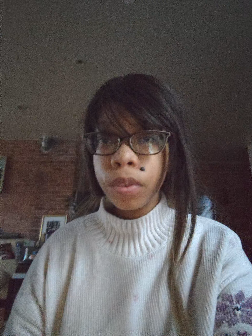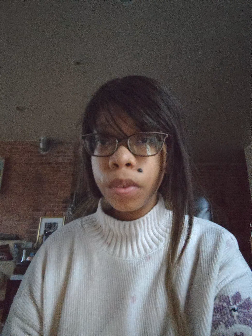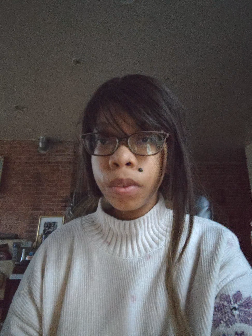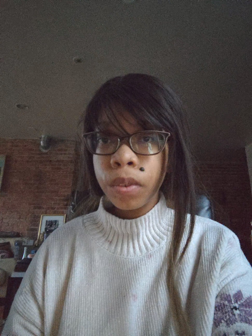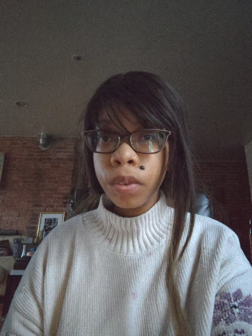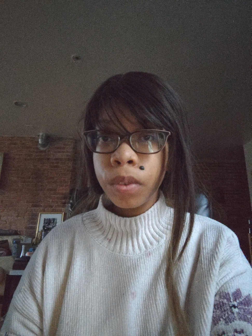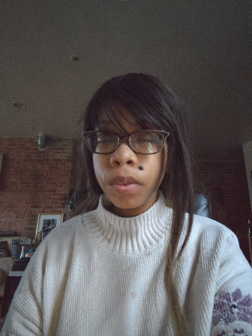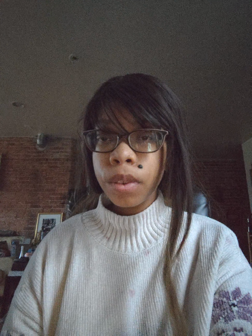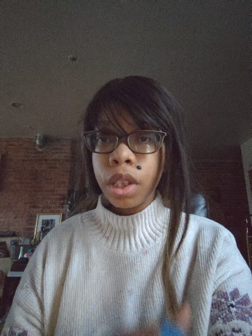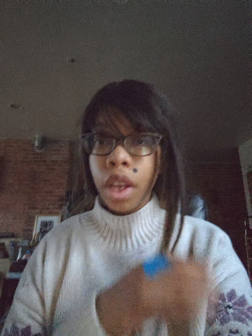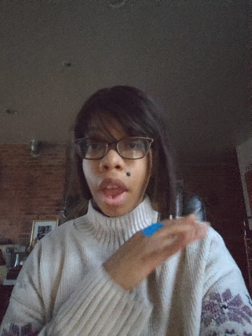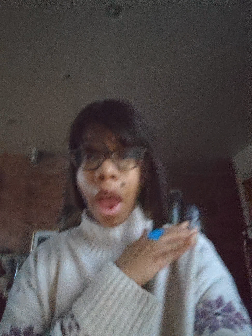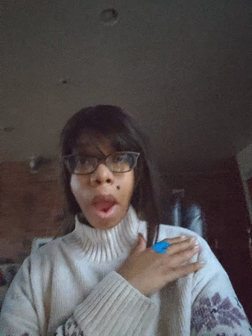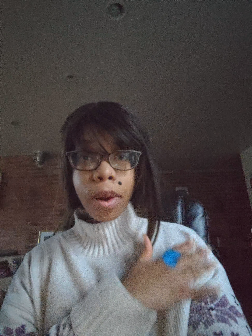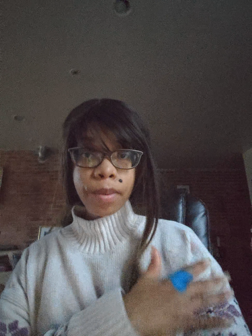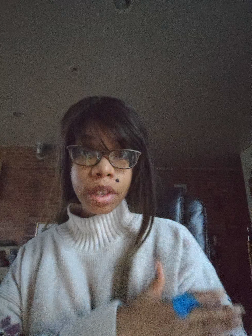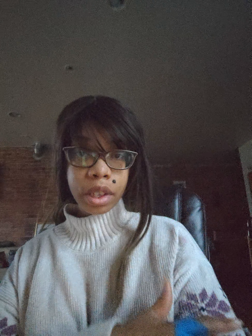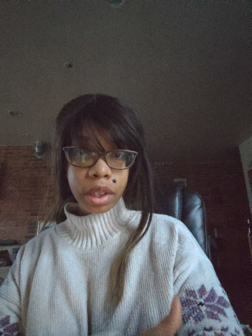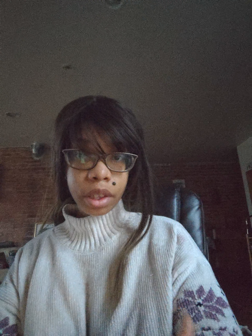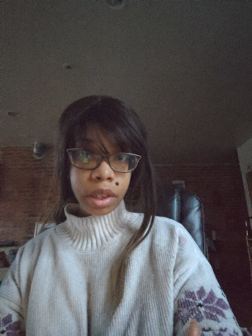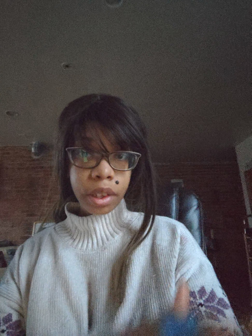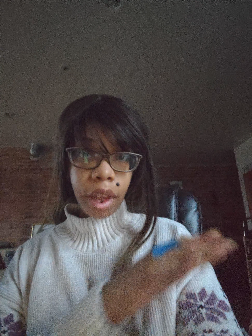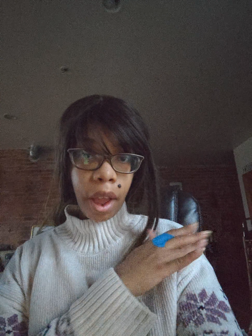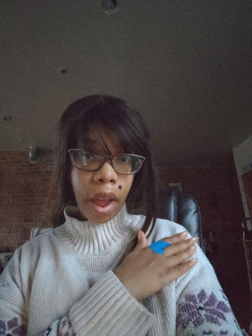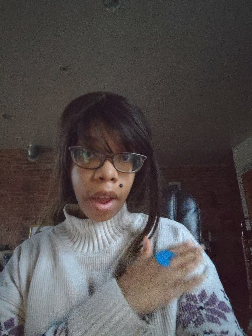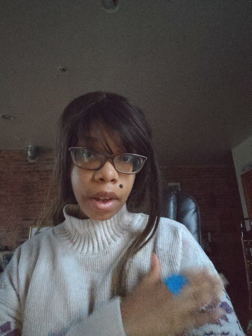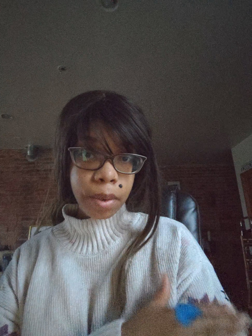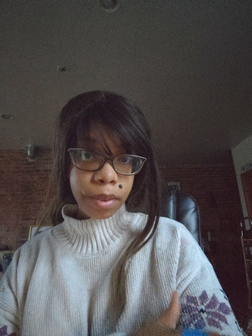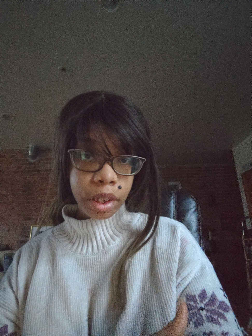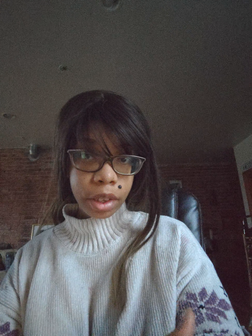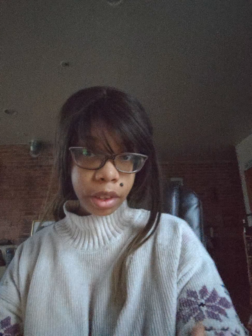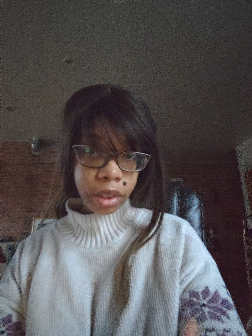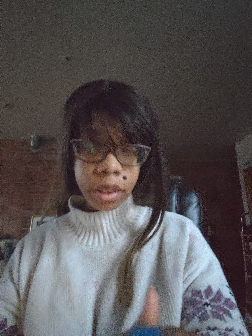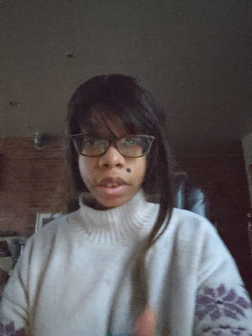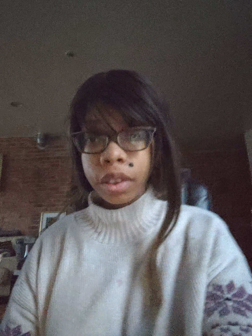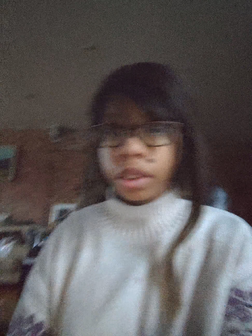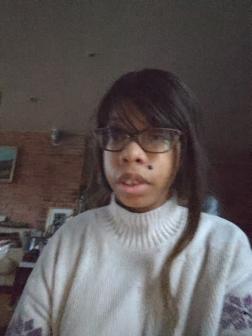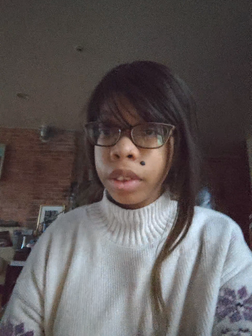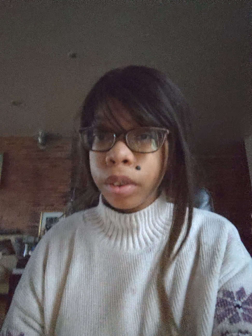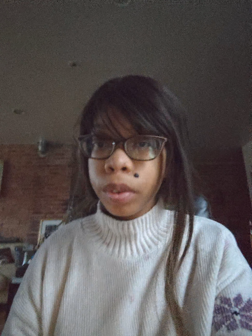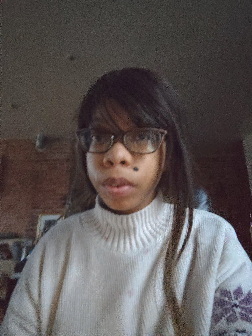arm